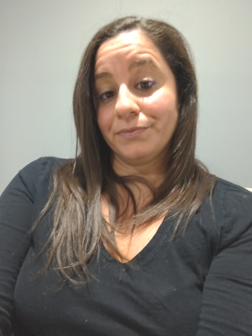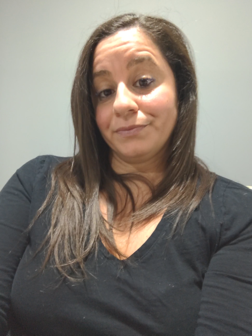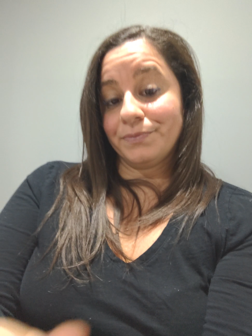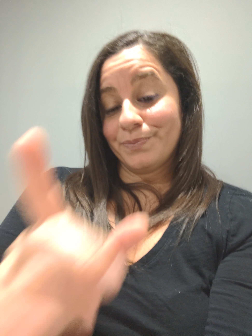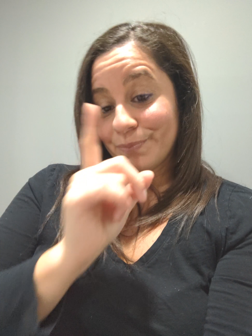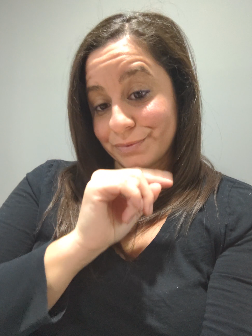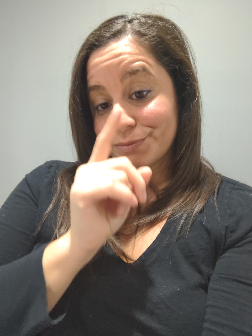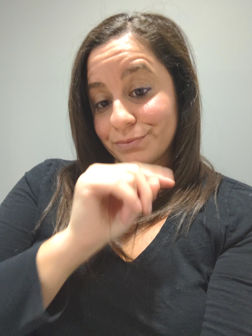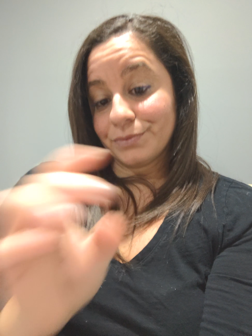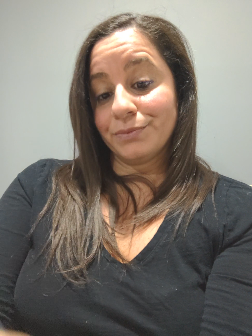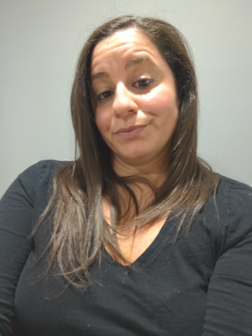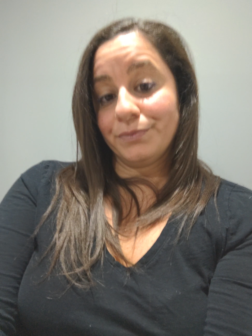mouse